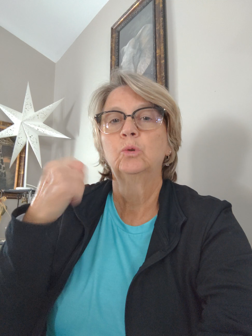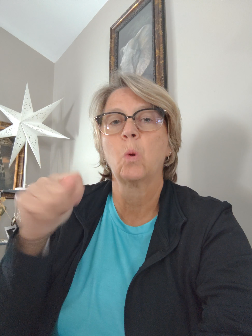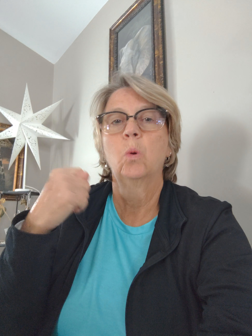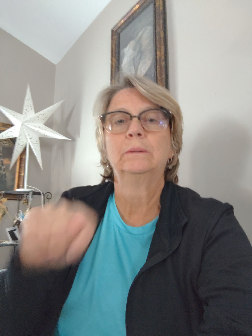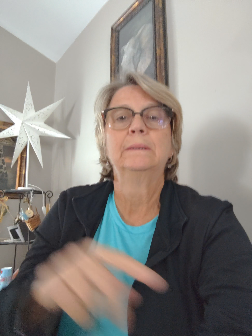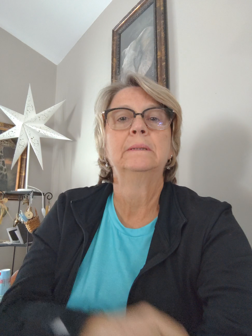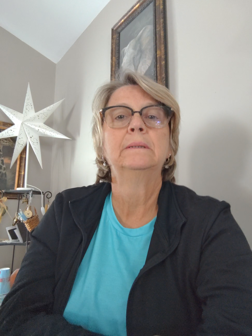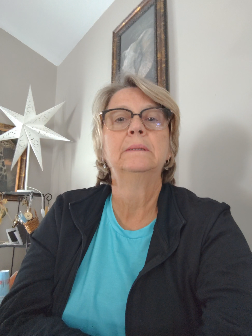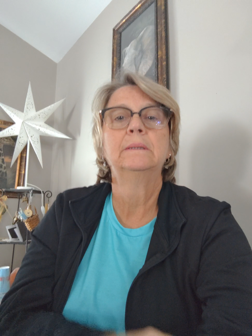toy